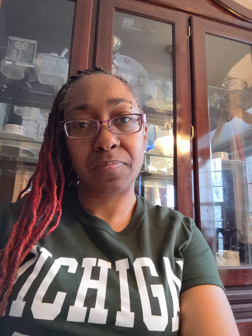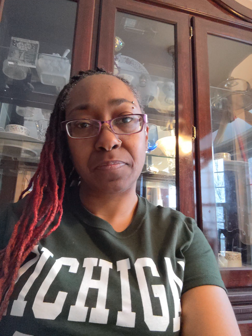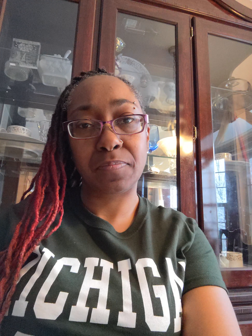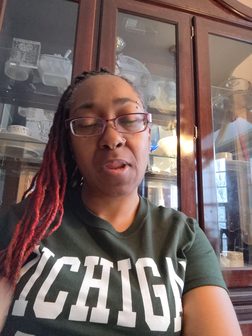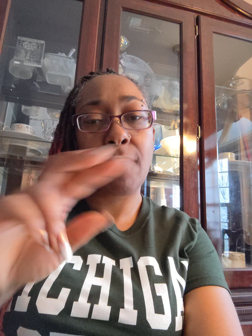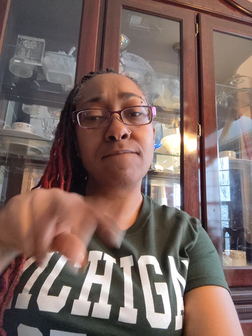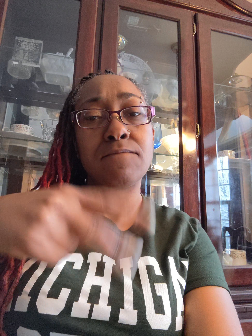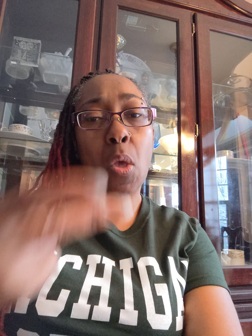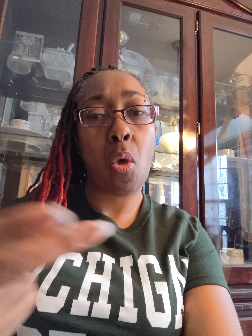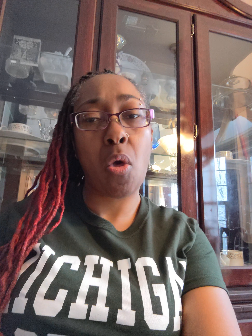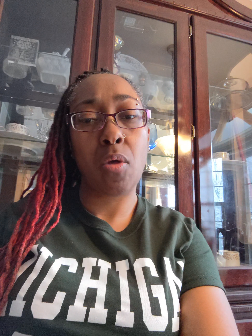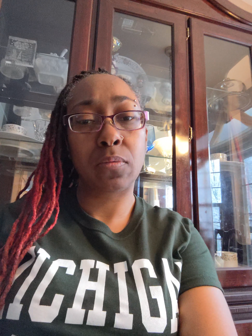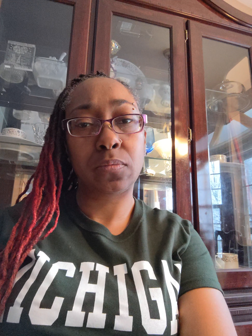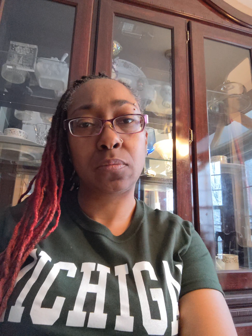fall